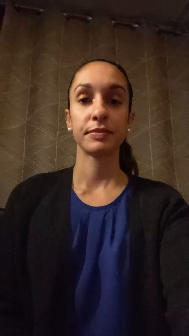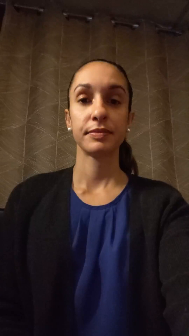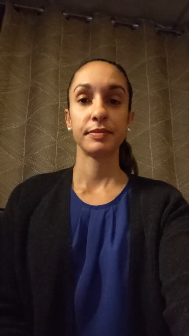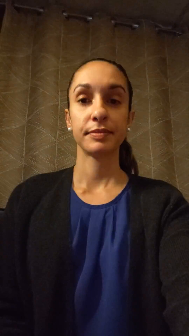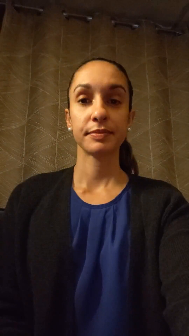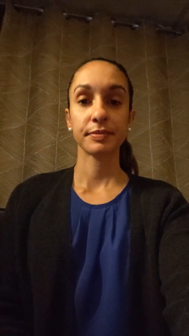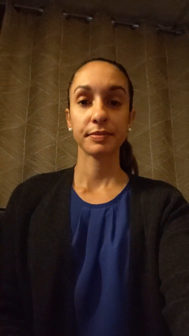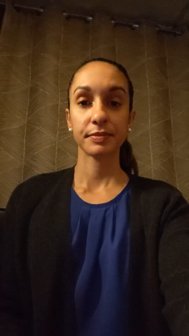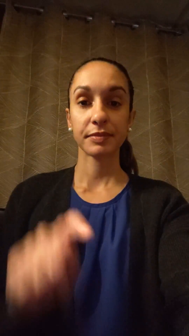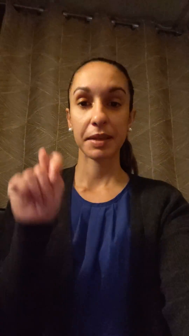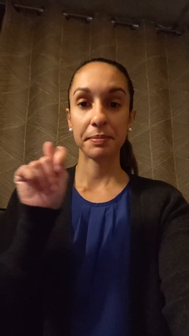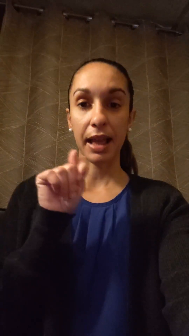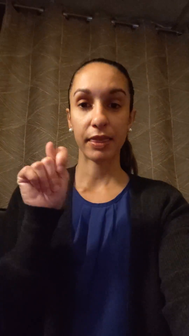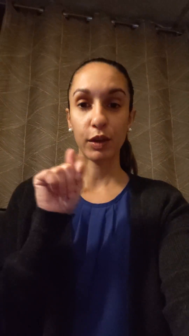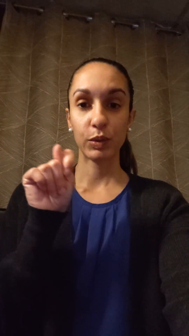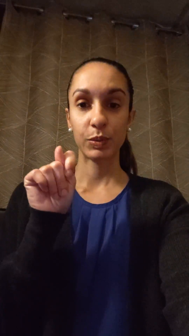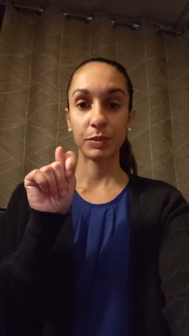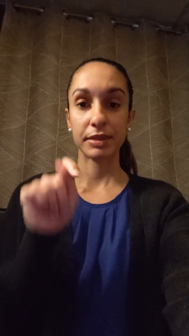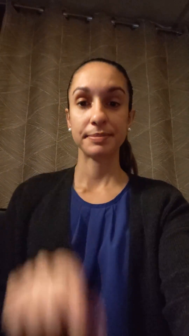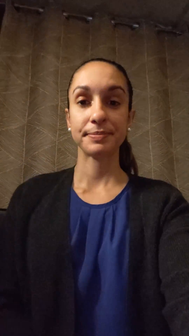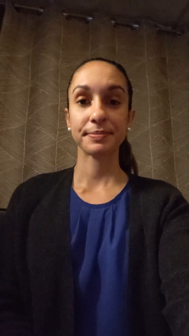bathroom